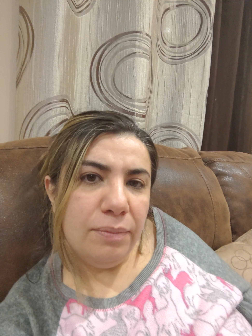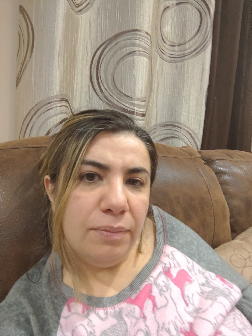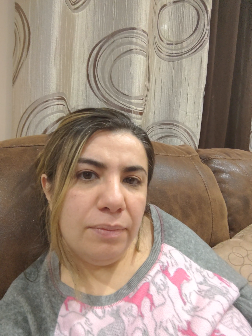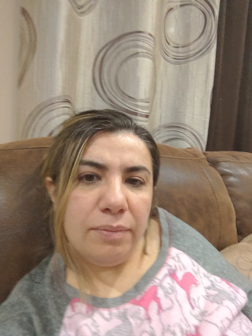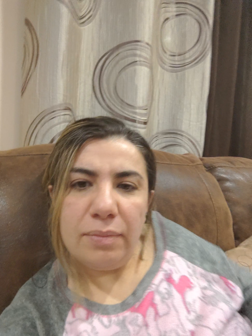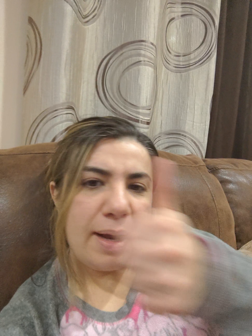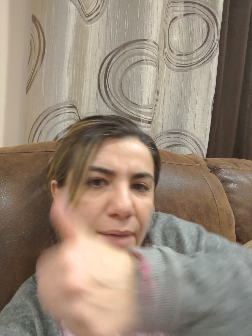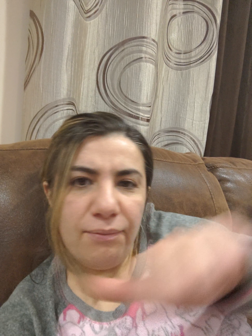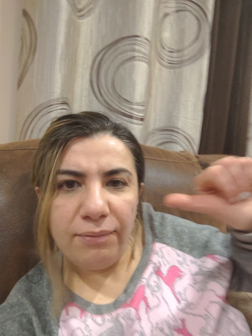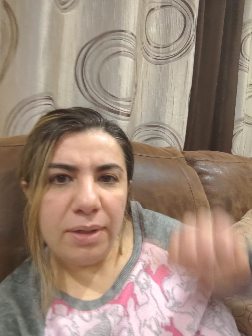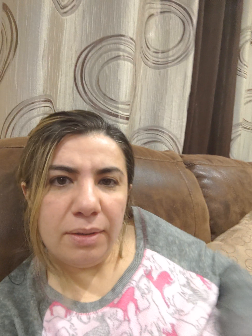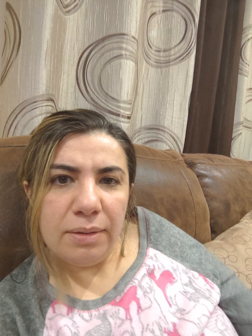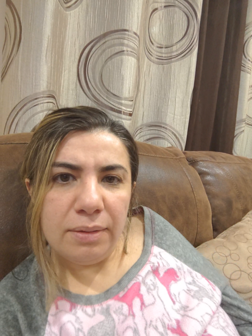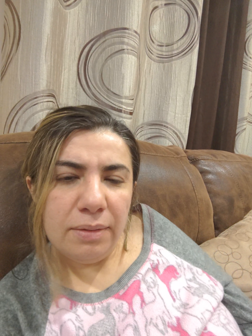any